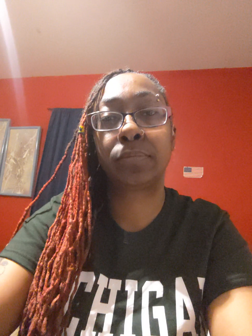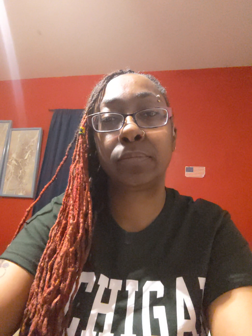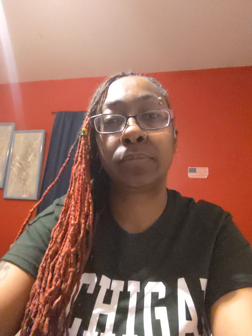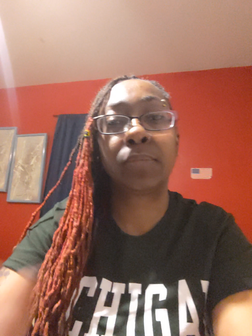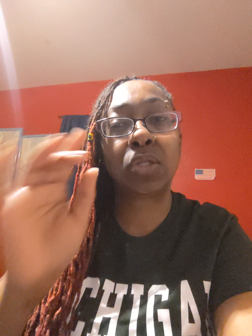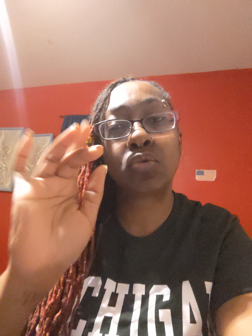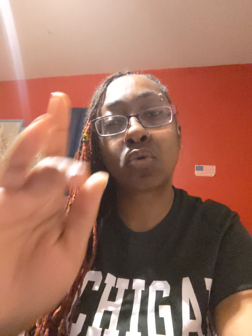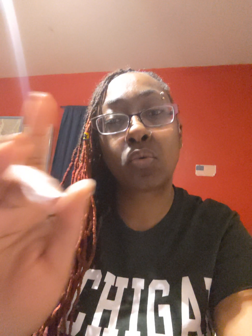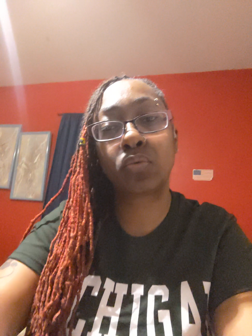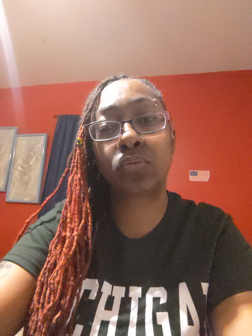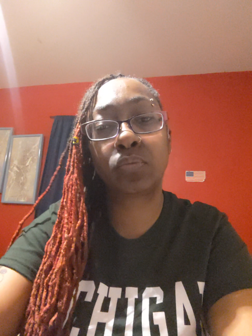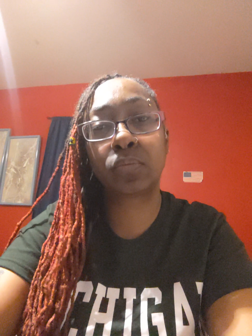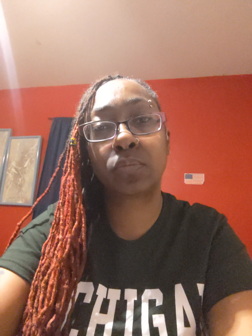touch